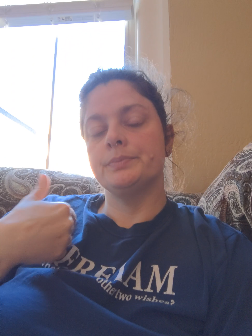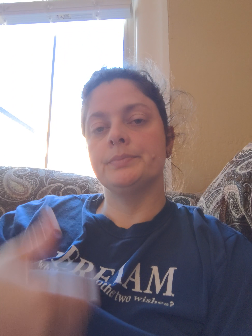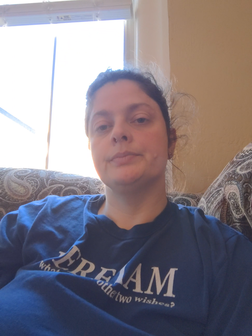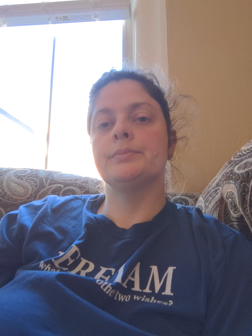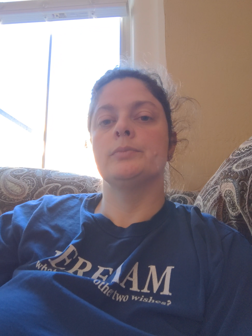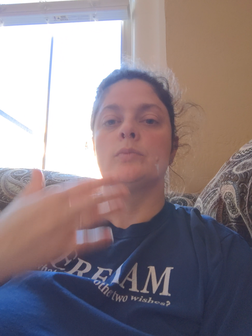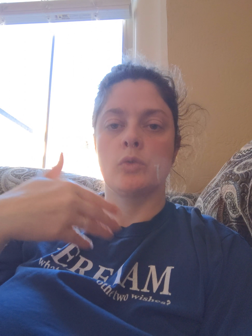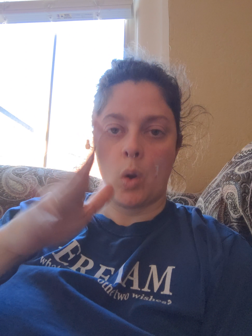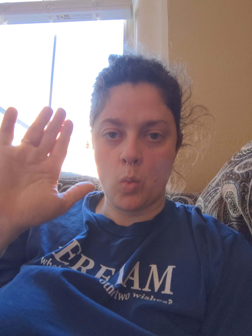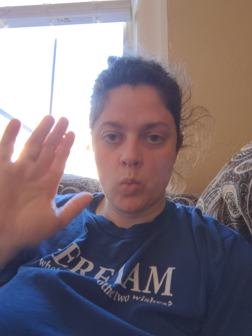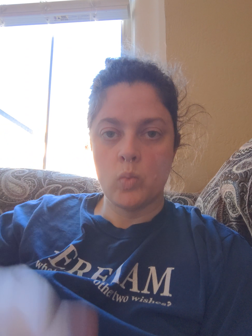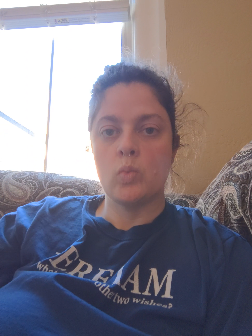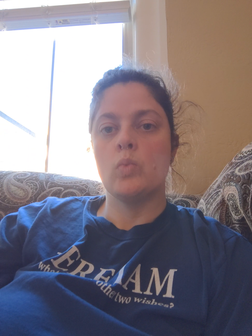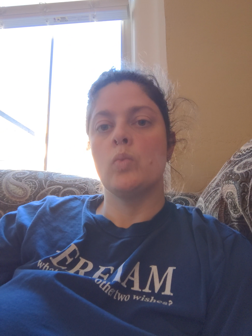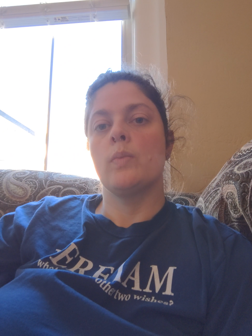go